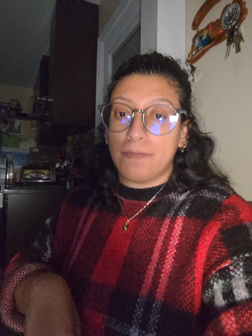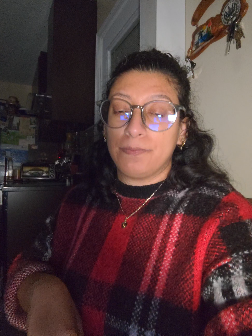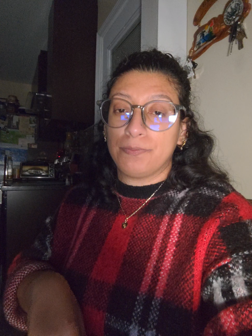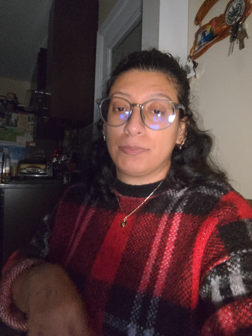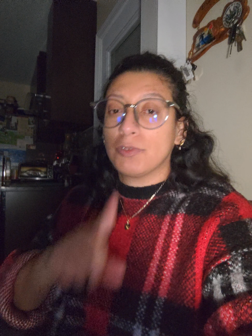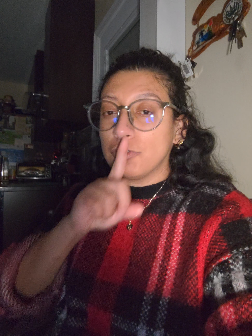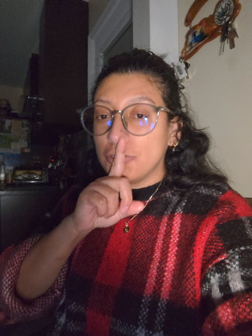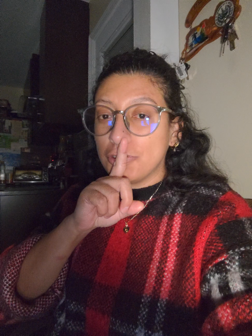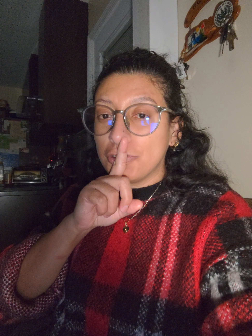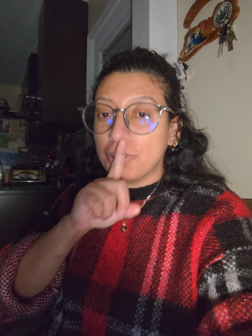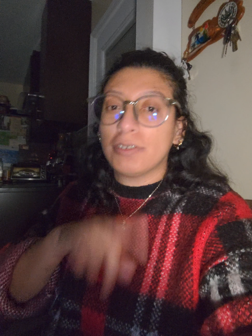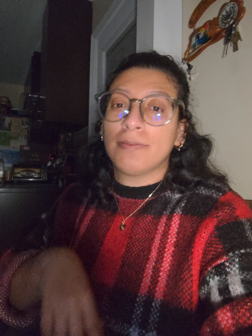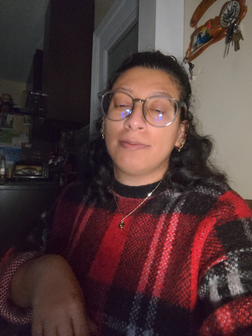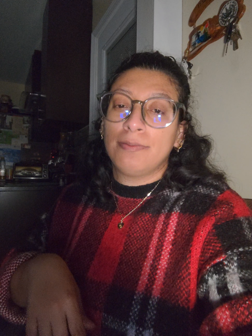shhh